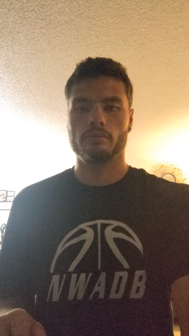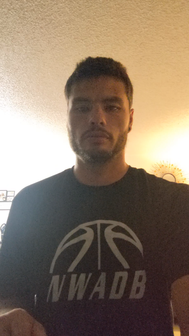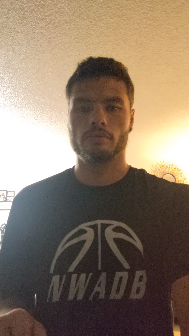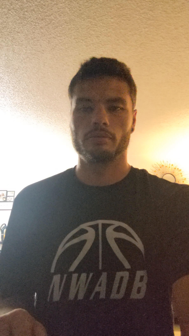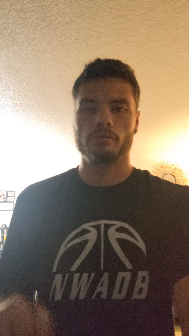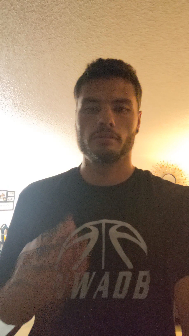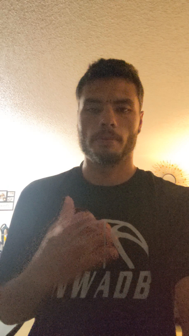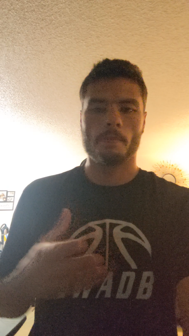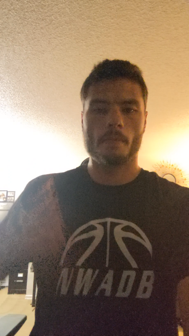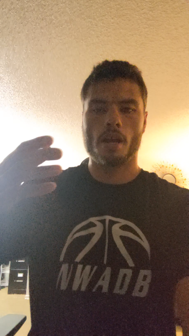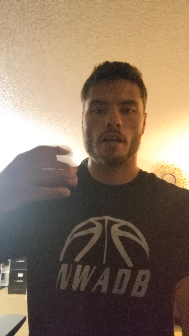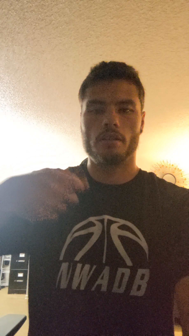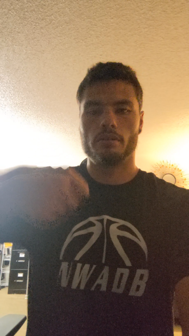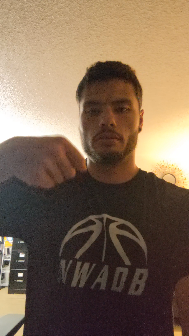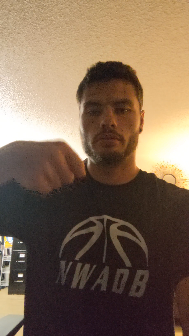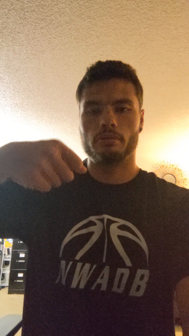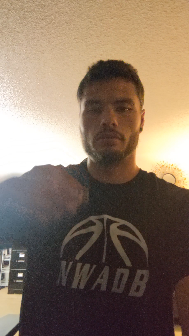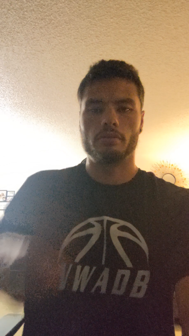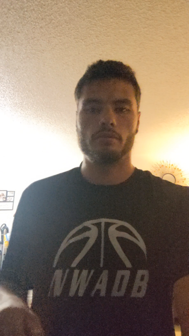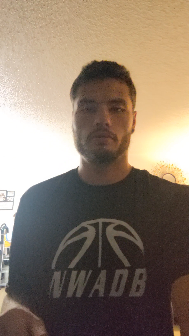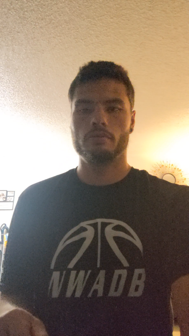bucket